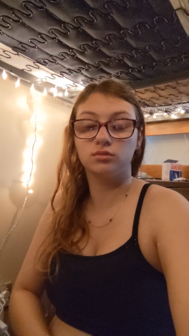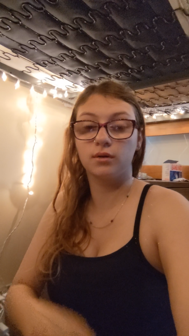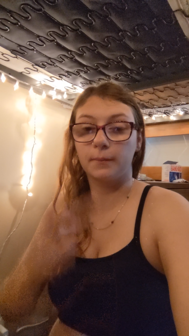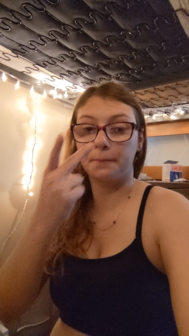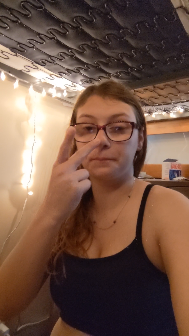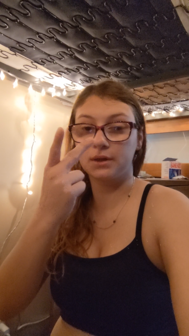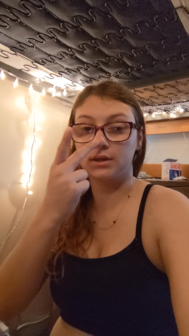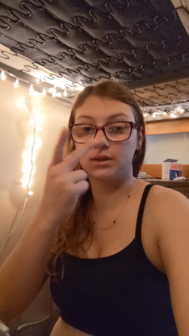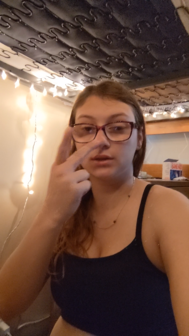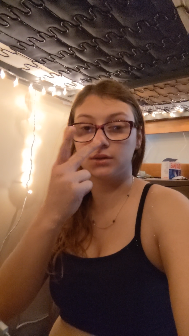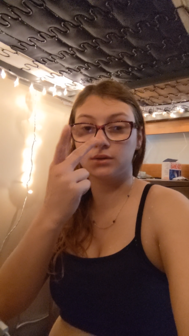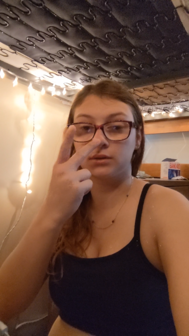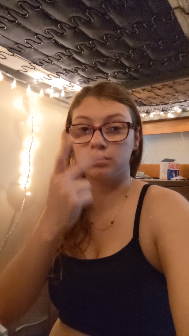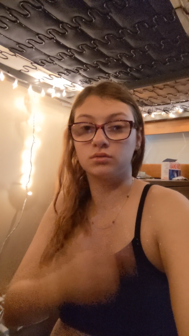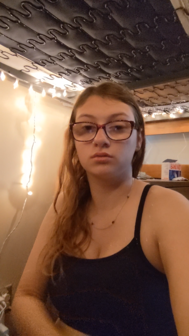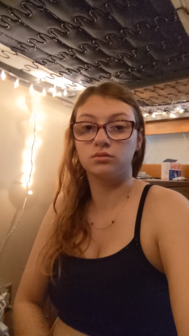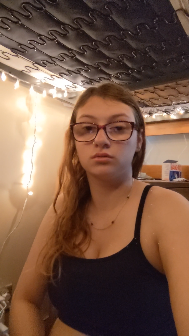penis